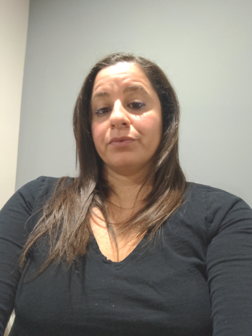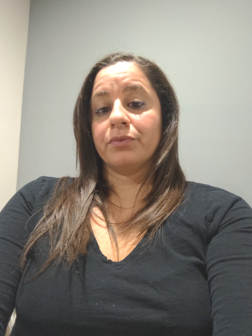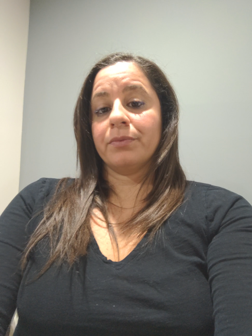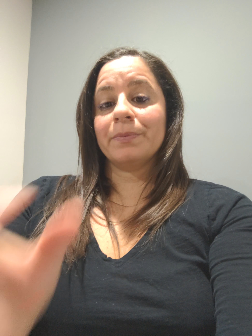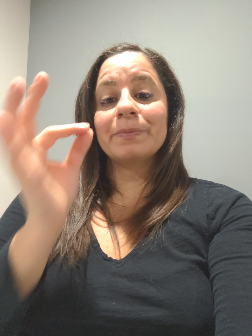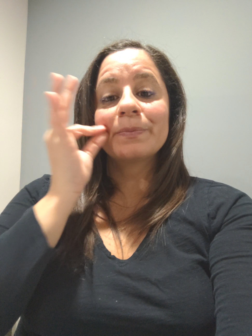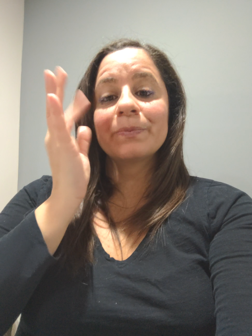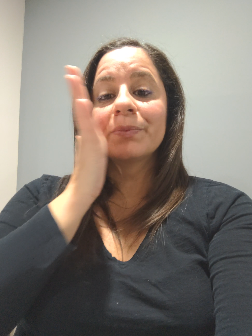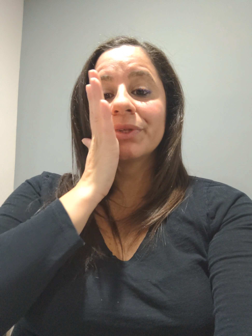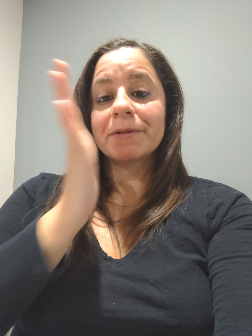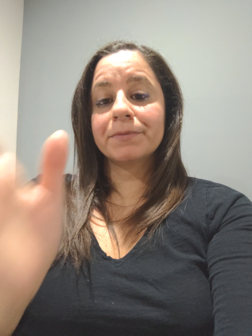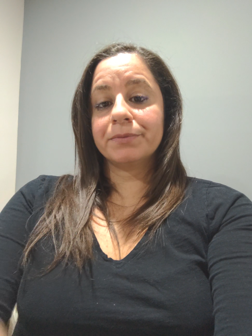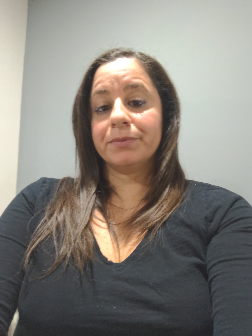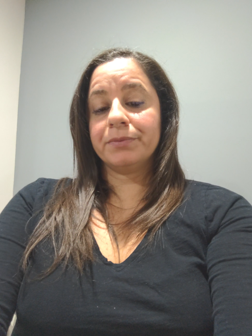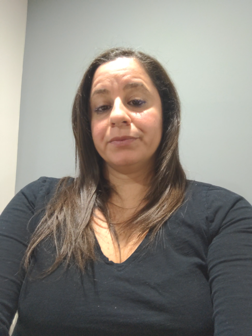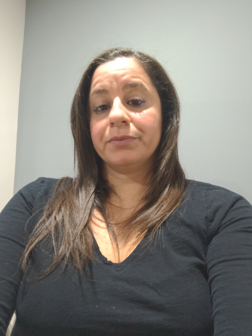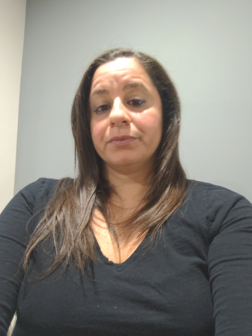bee